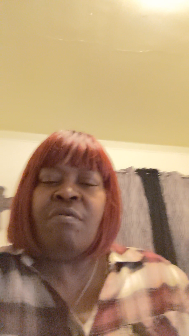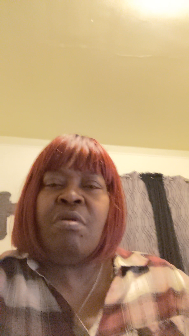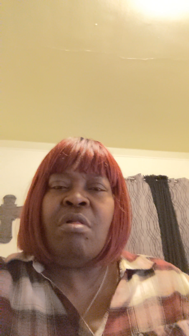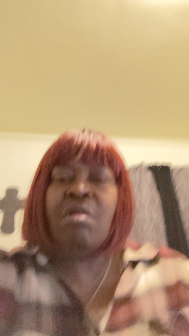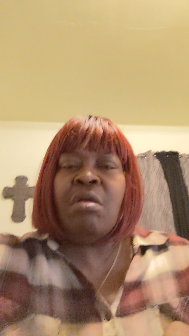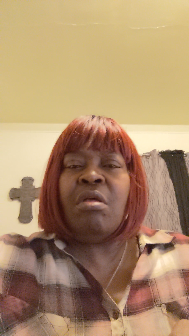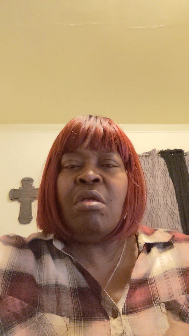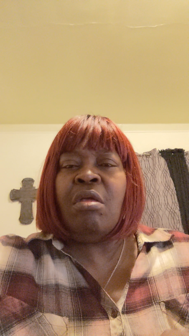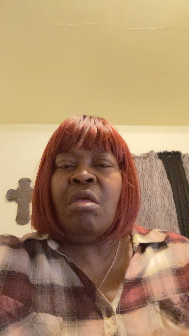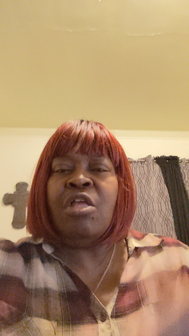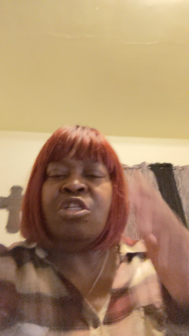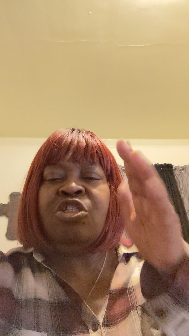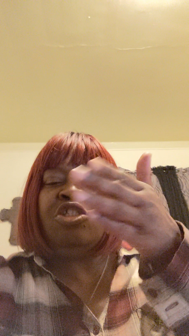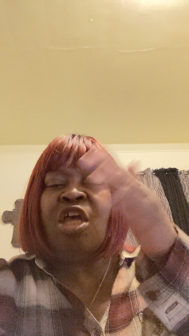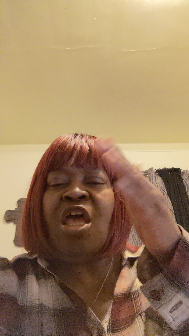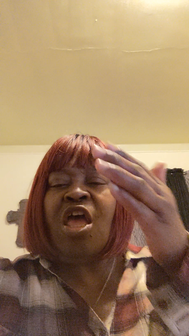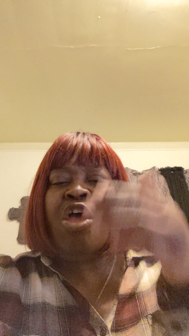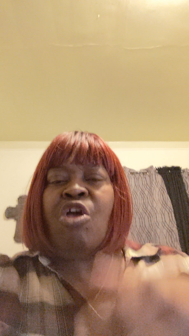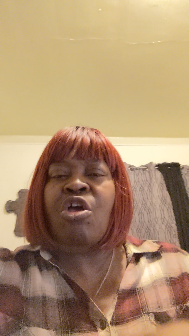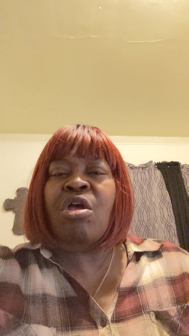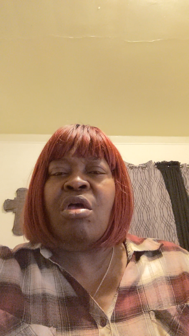share